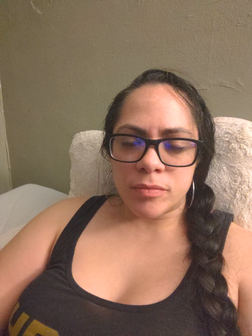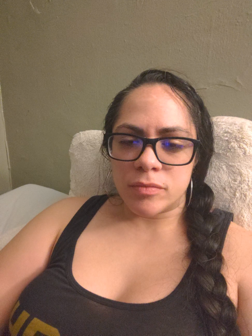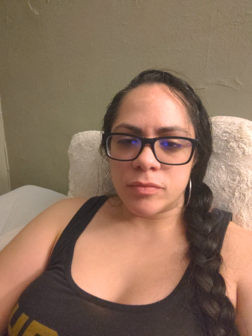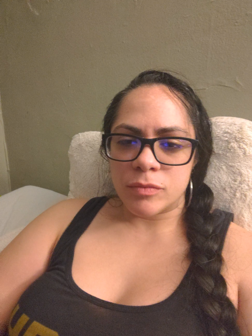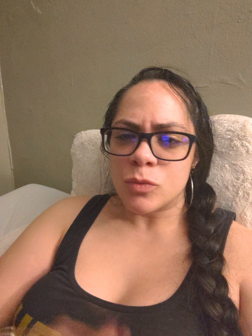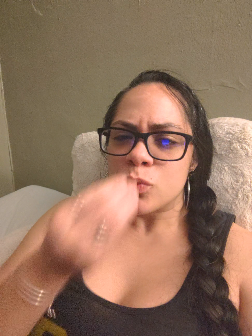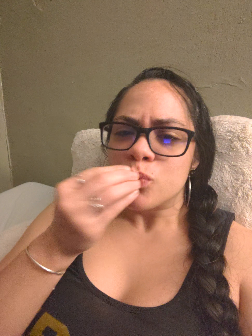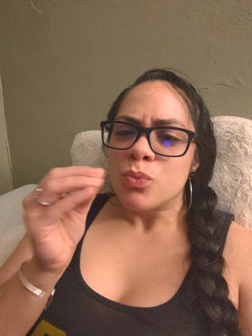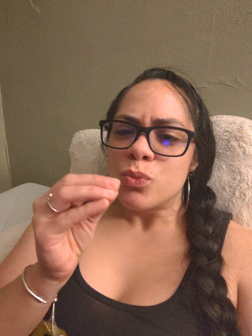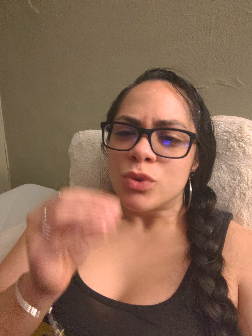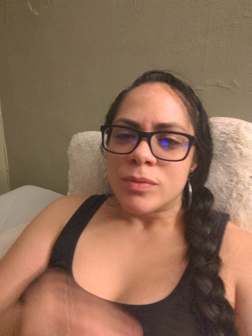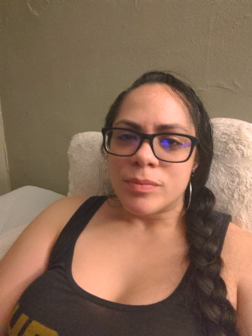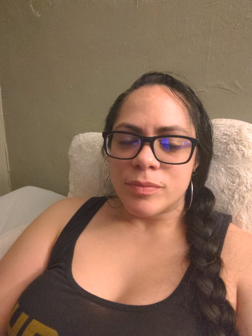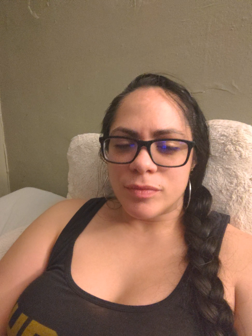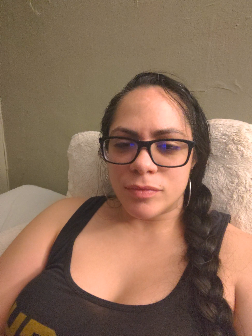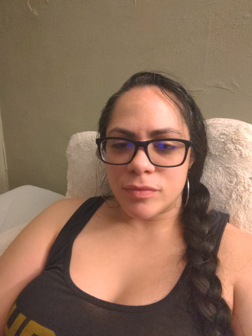kiss